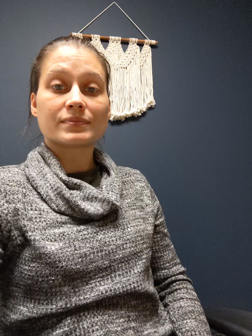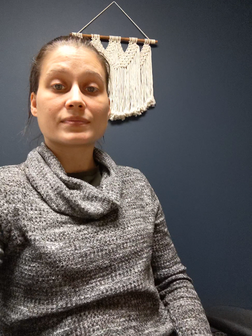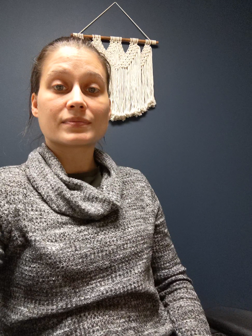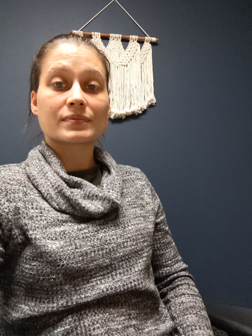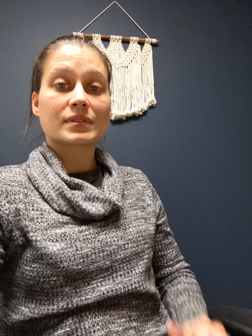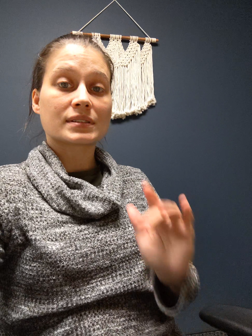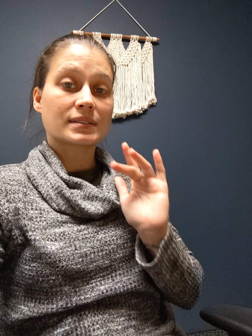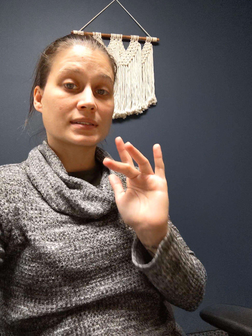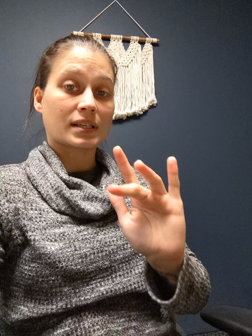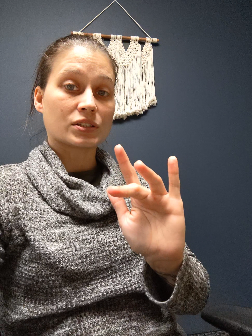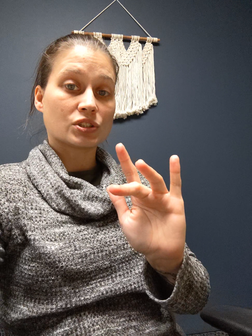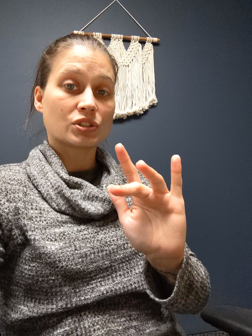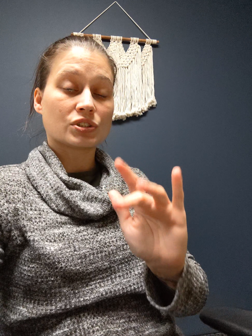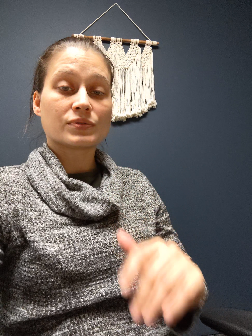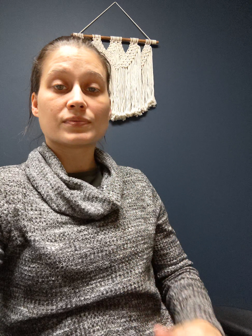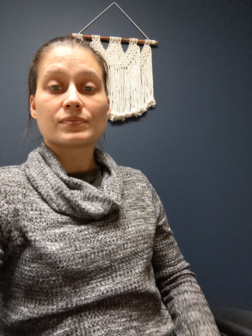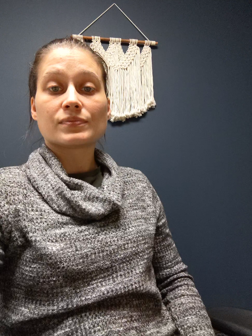touch